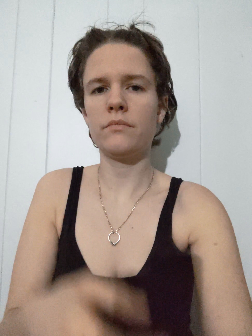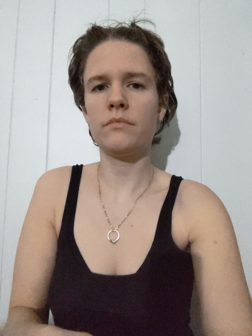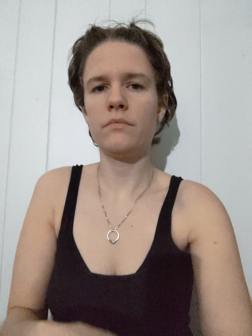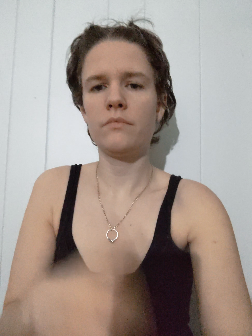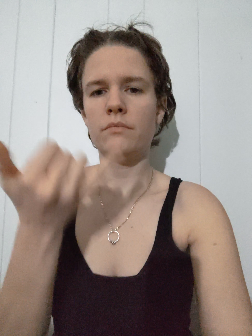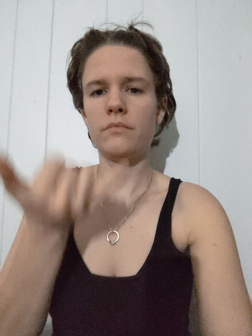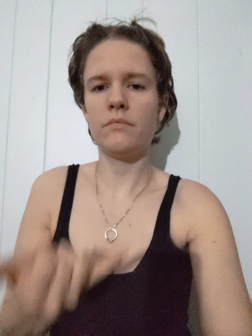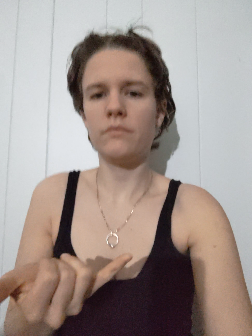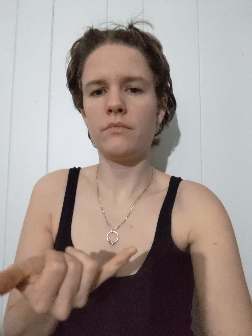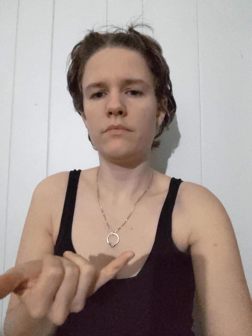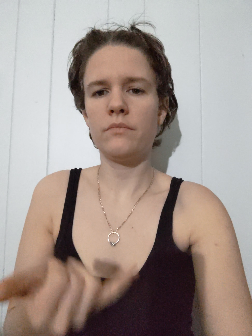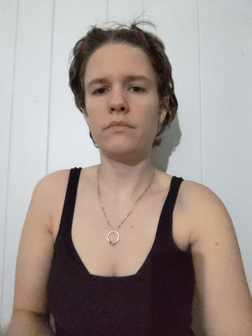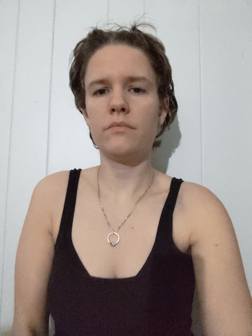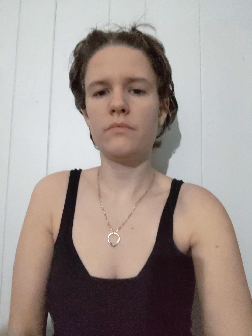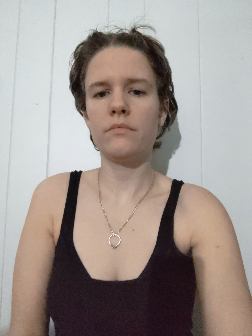now